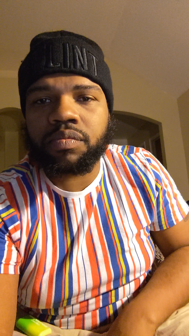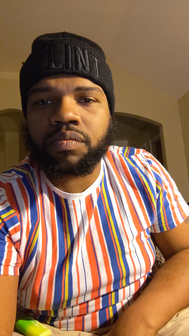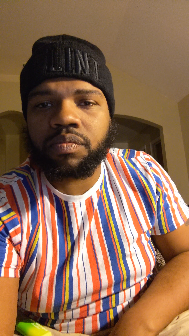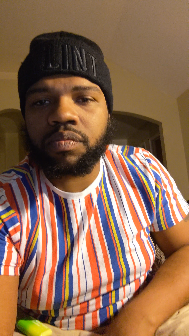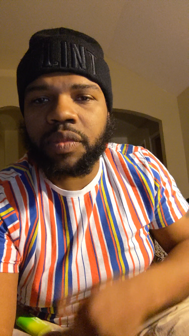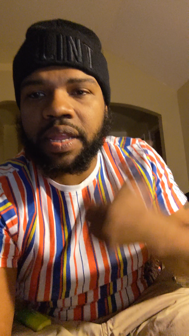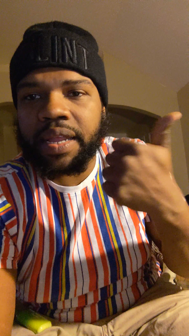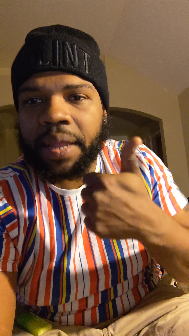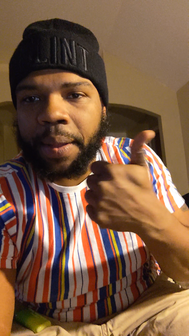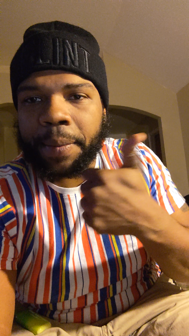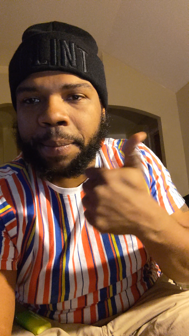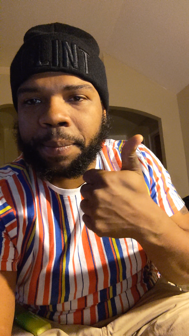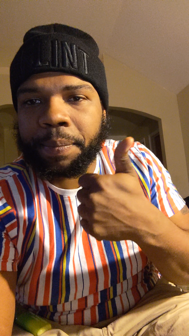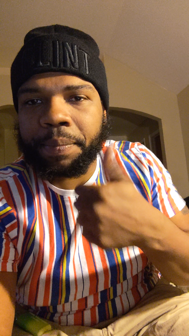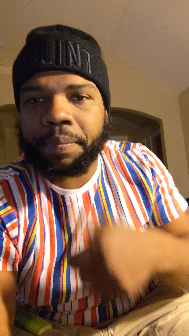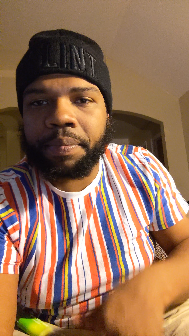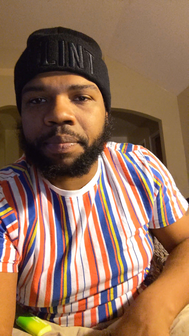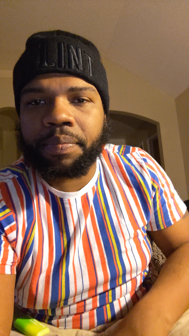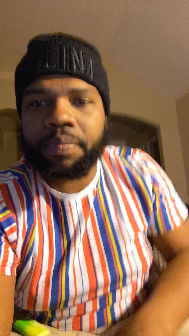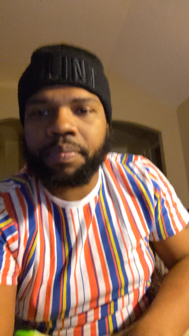game